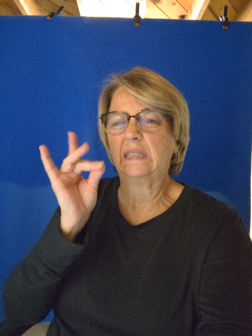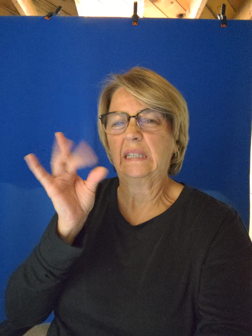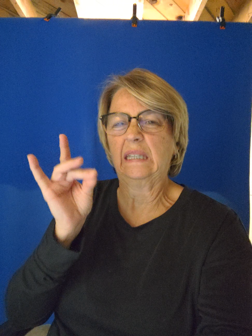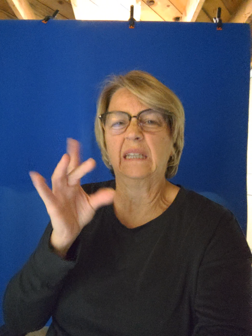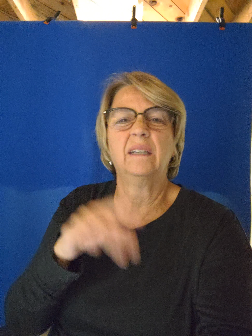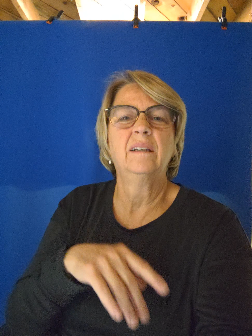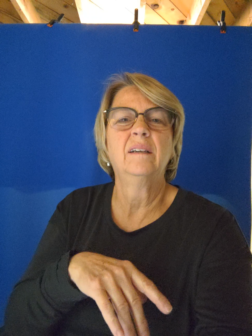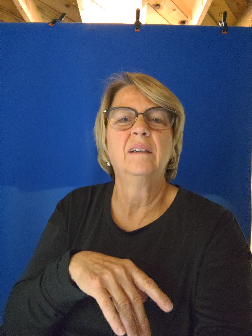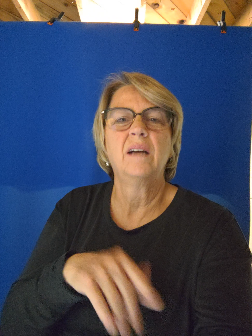sticky